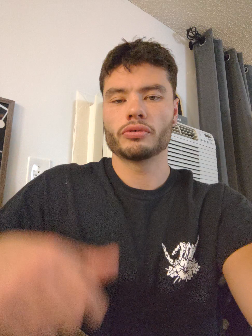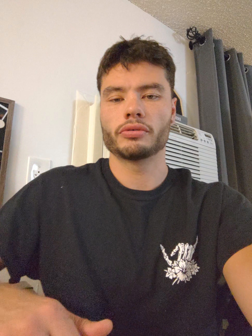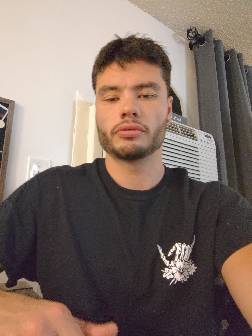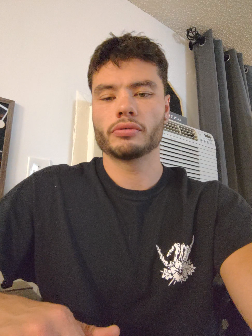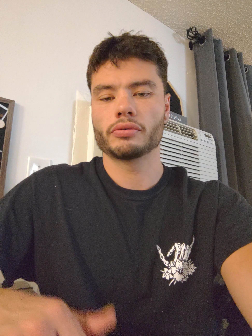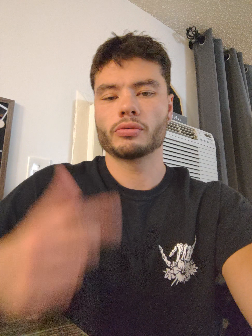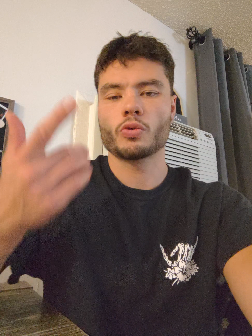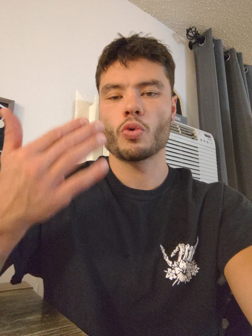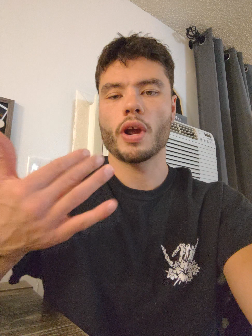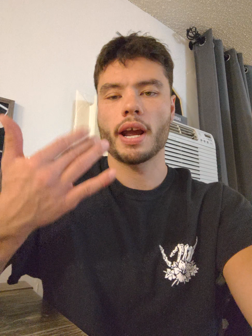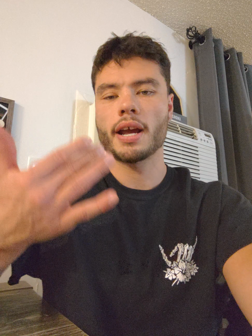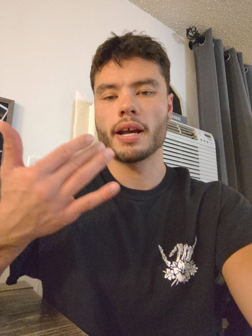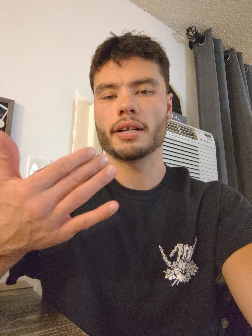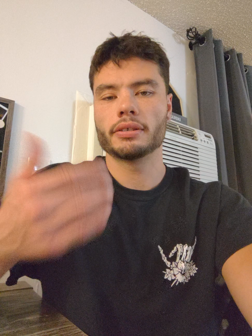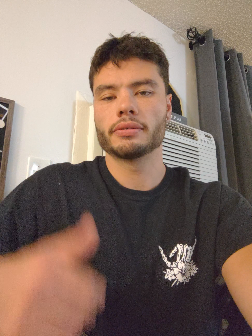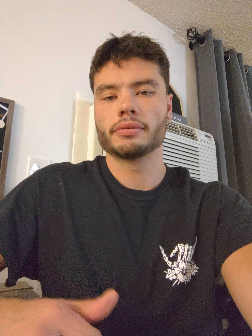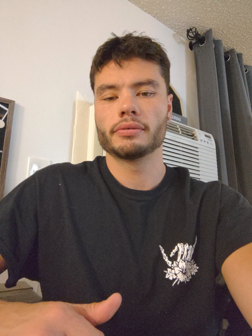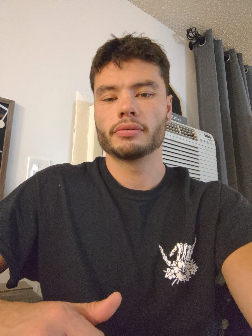wait